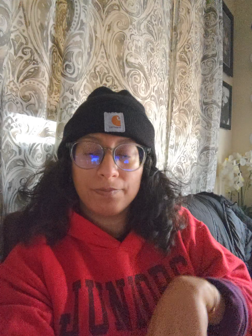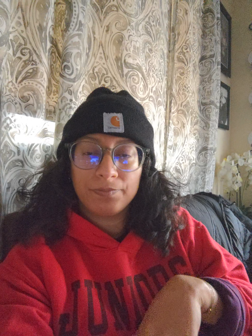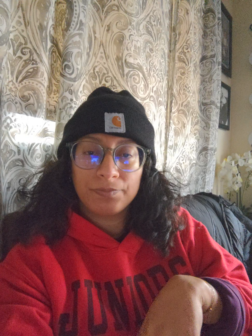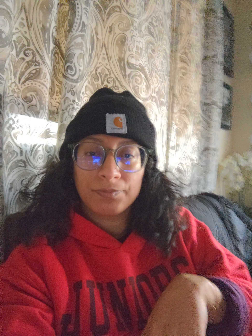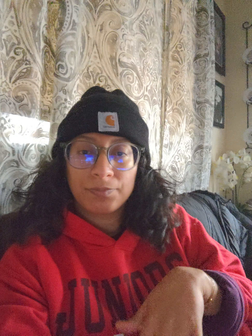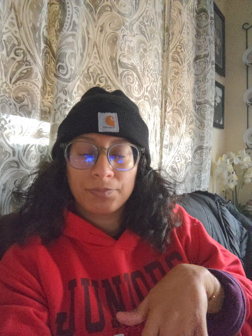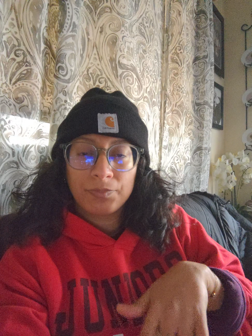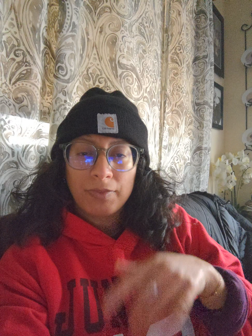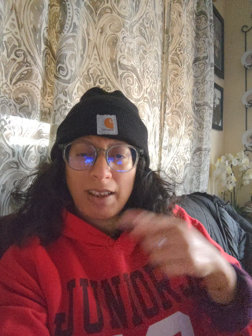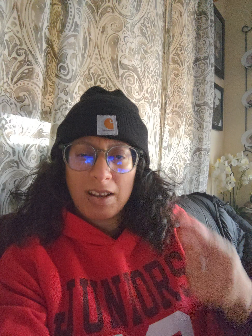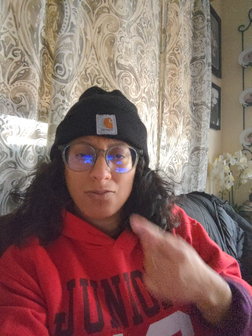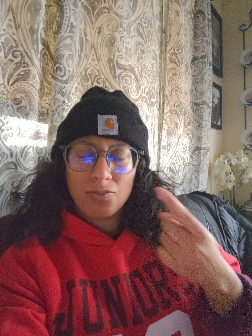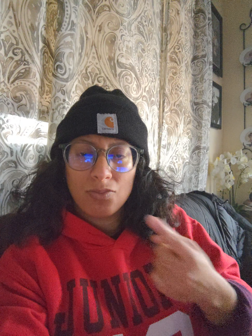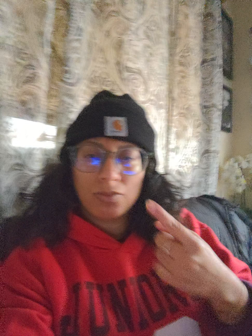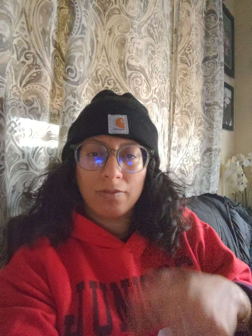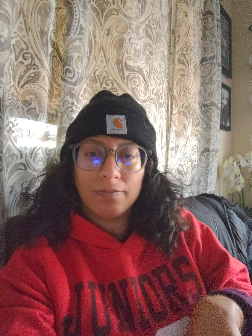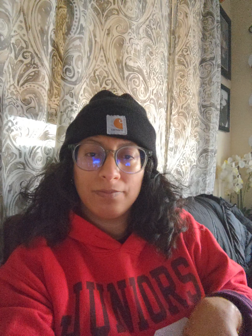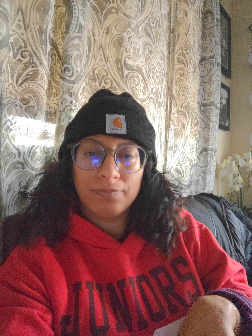owie